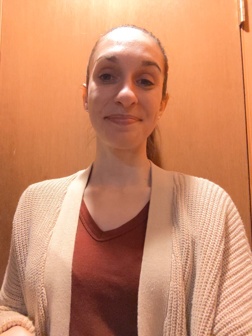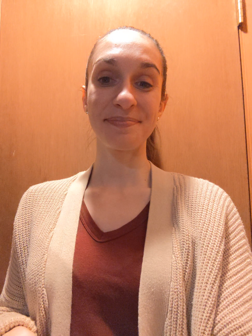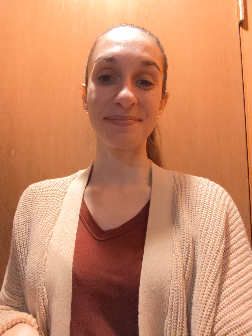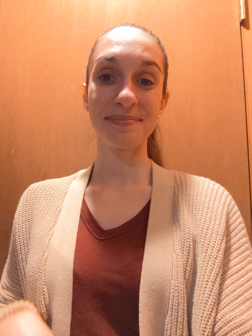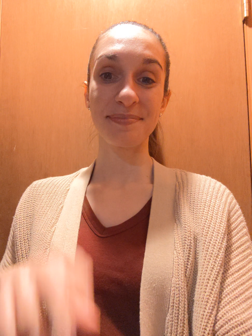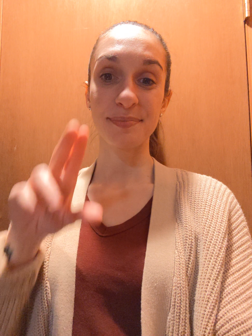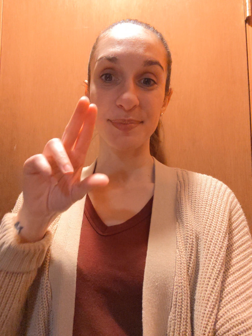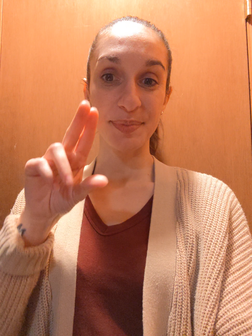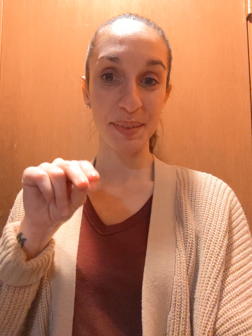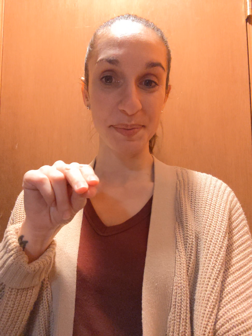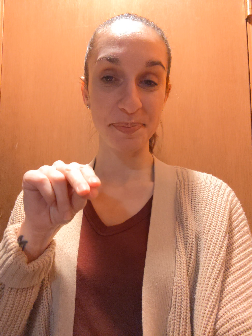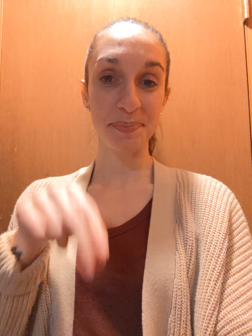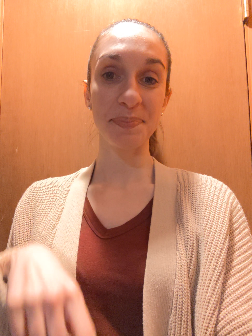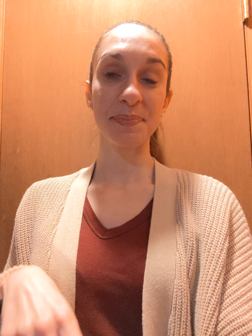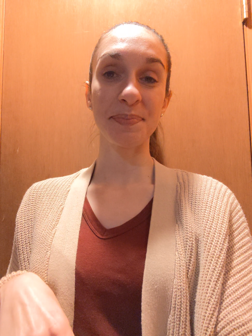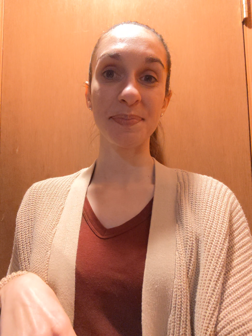no